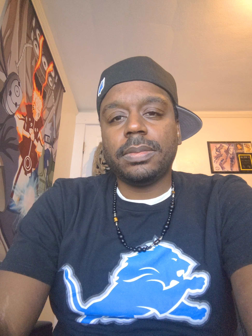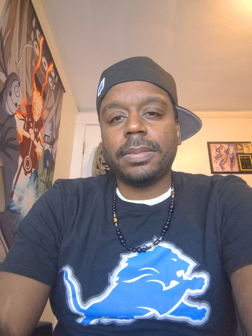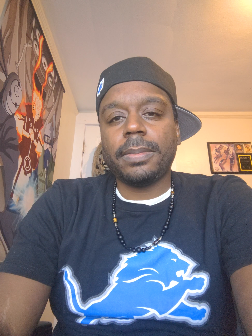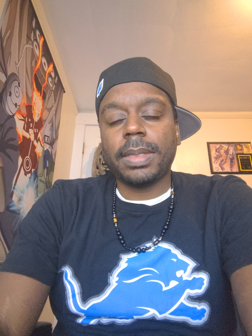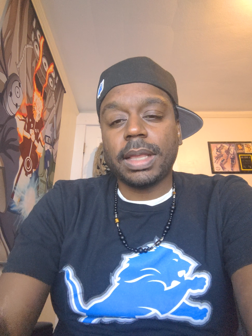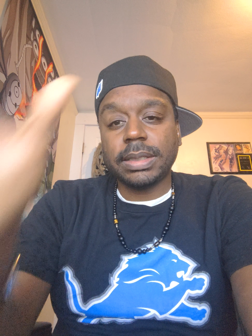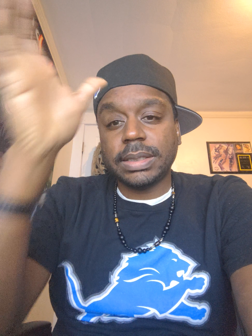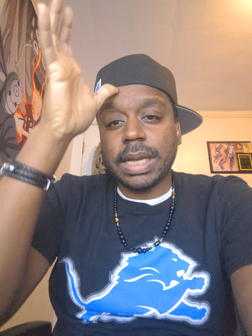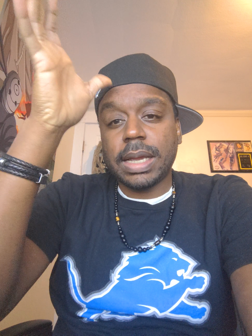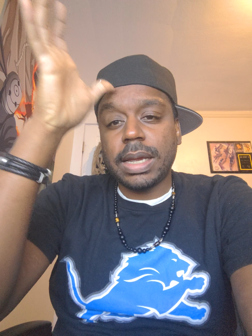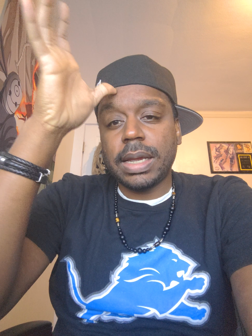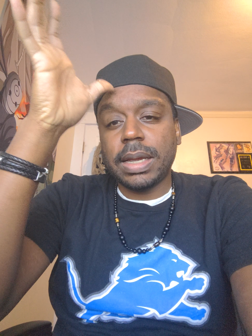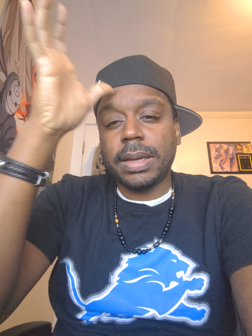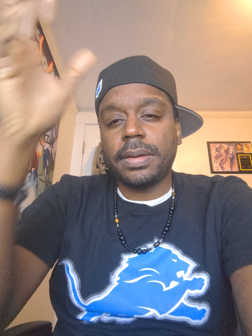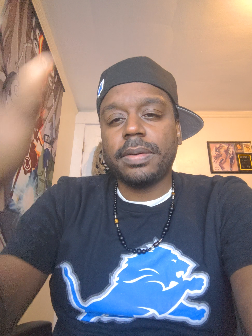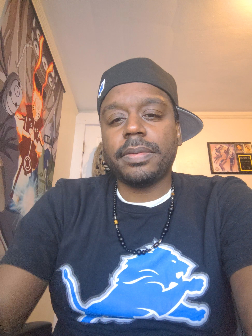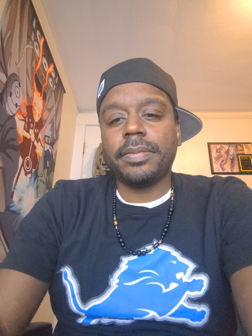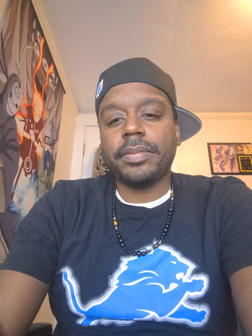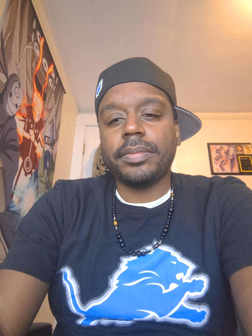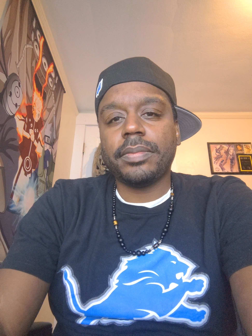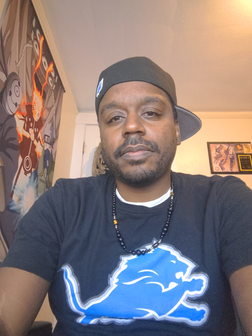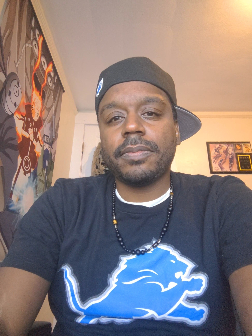dad